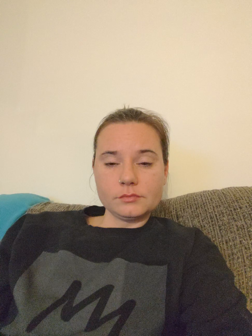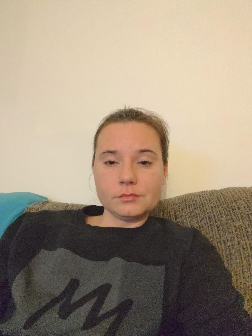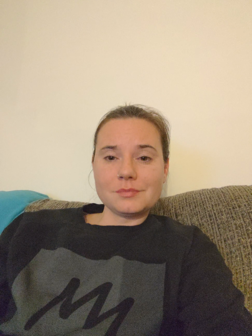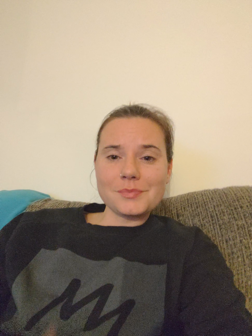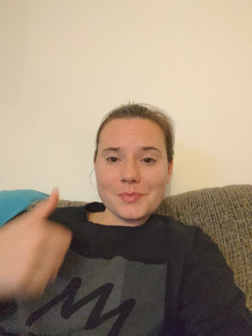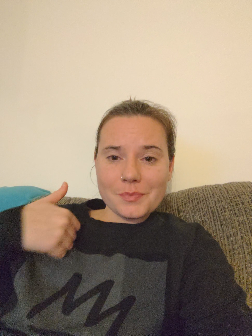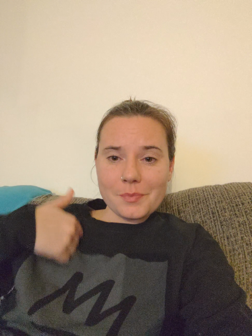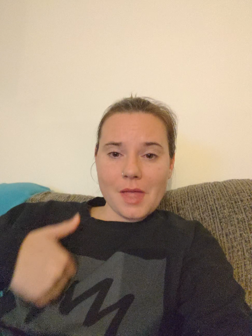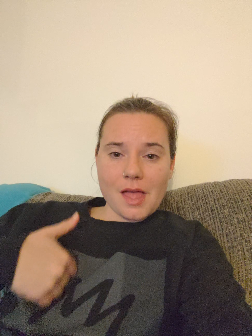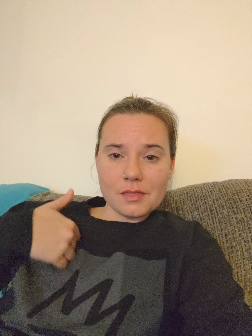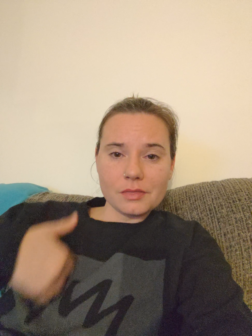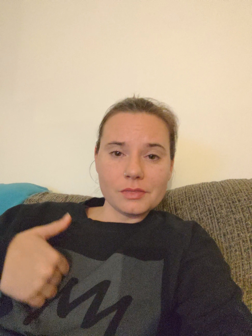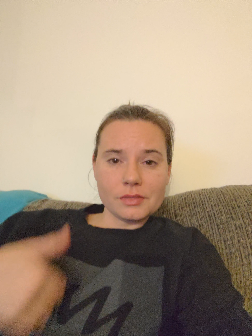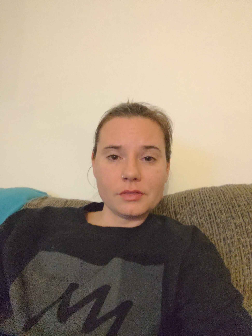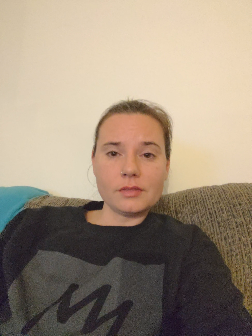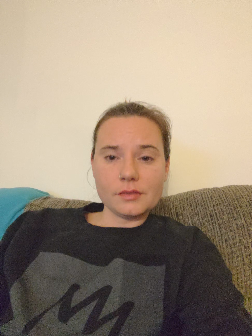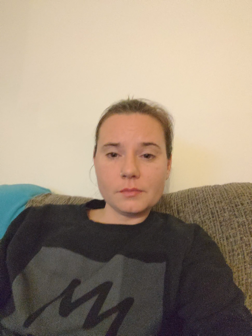bath